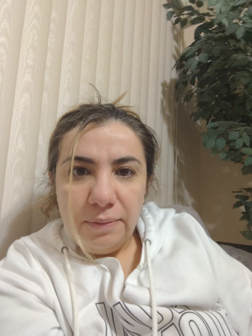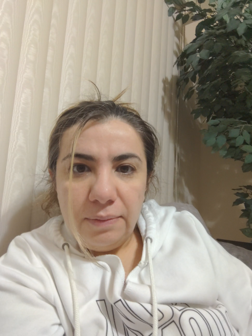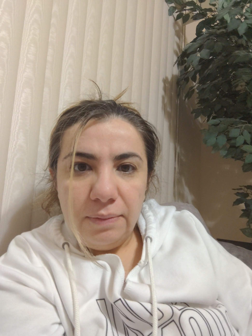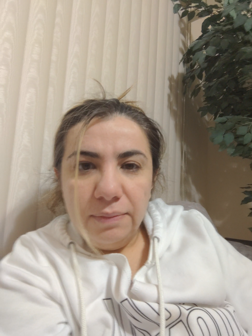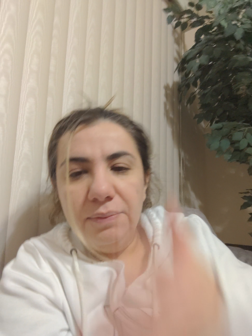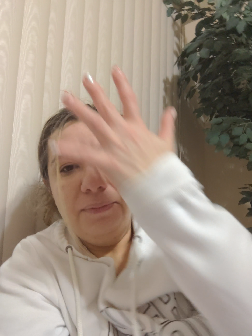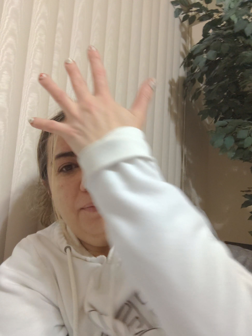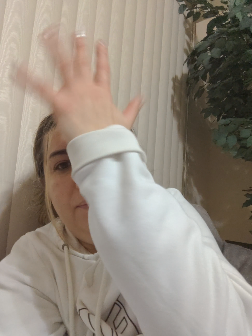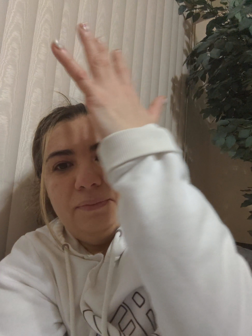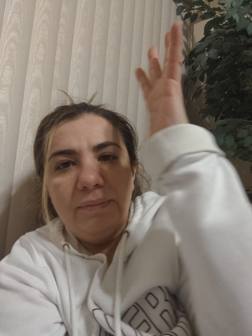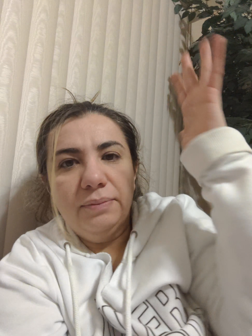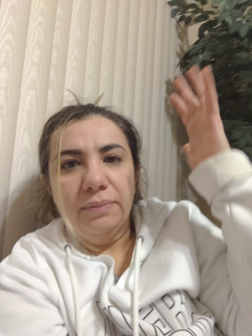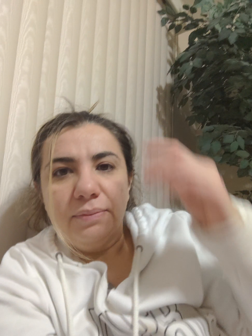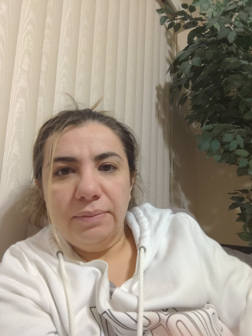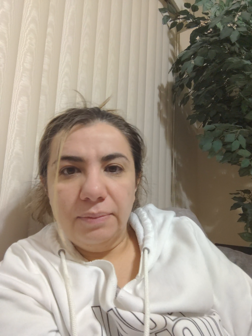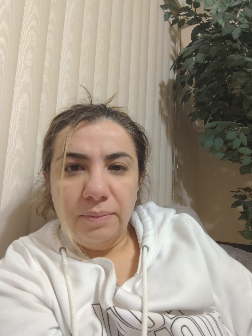tree